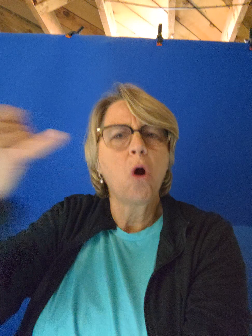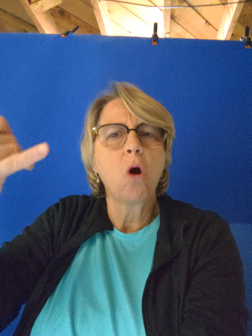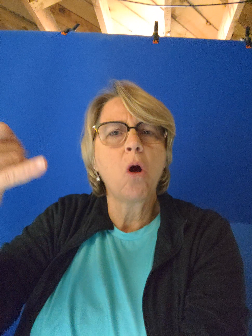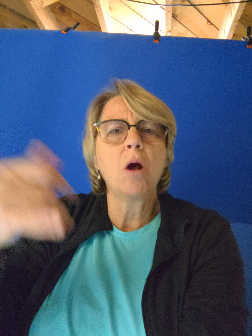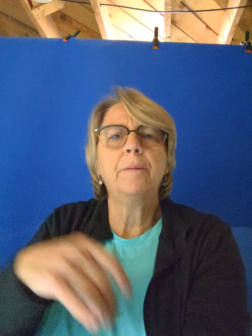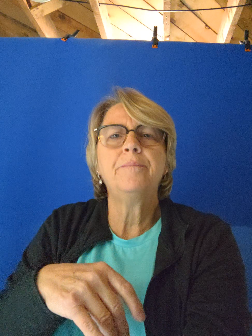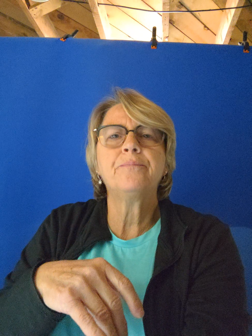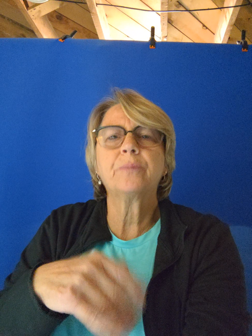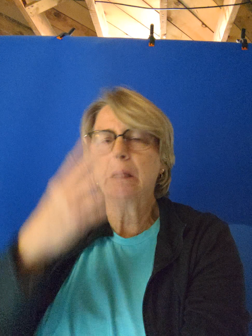call on the phone